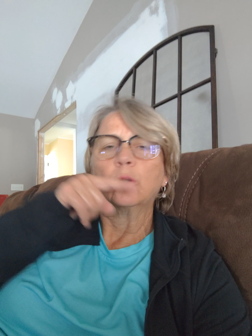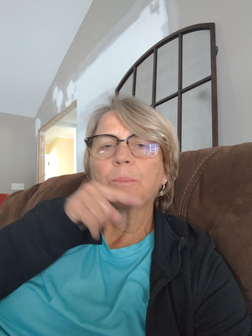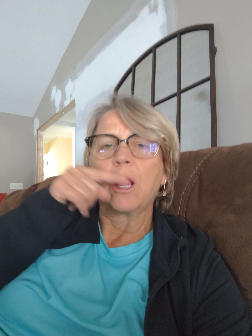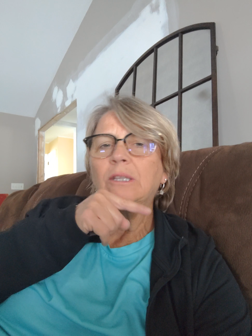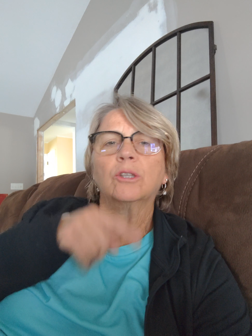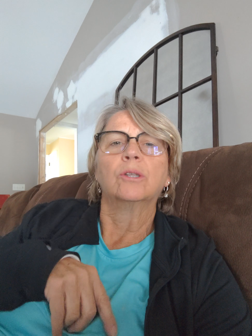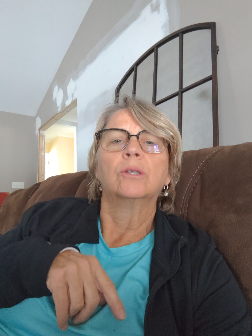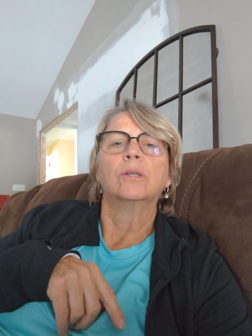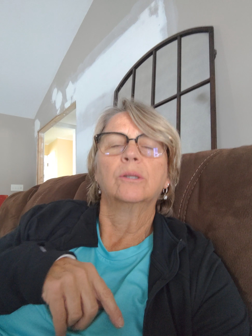toothbrush